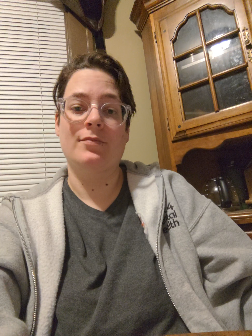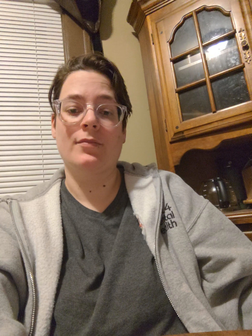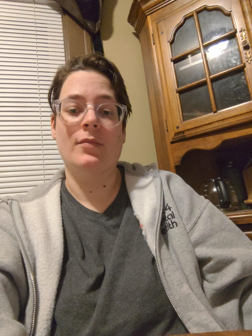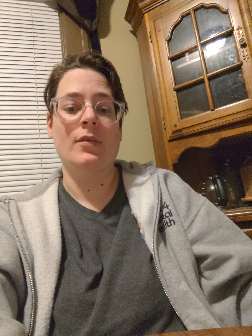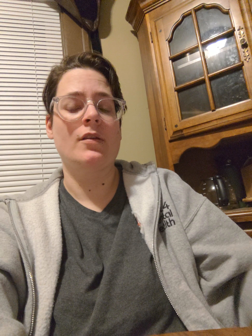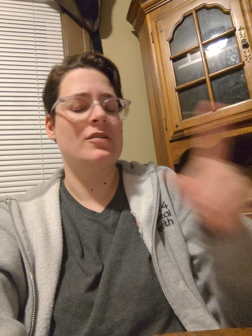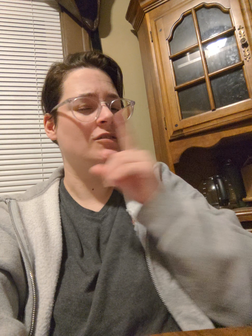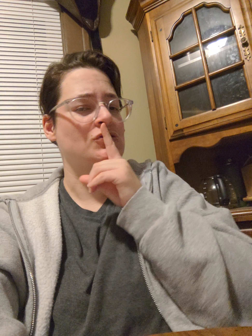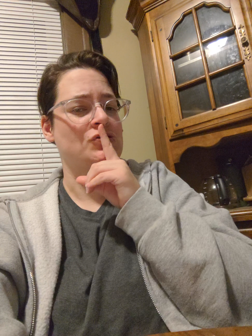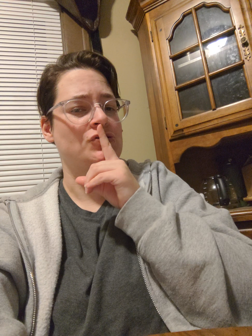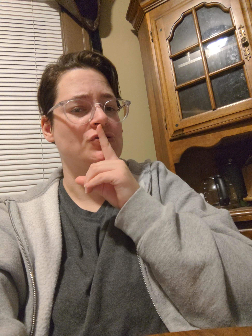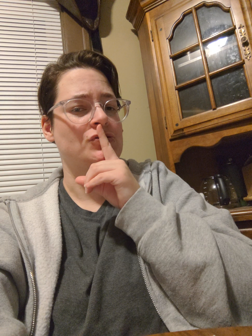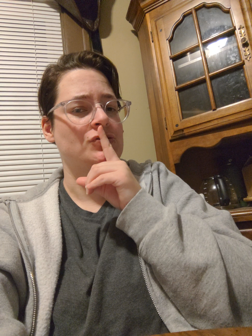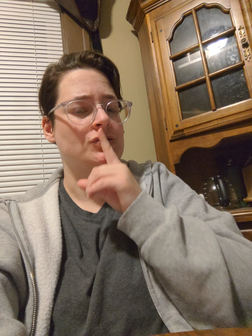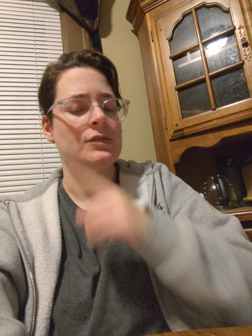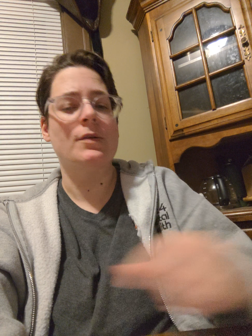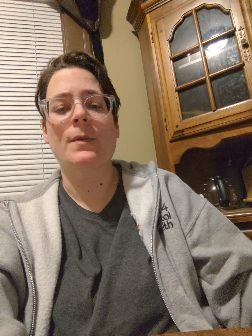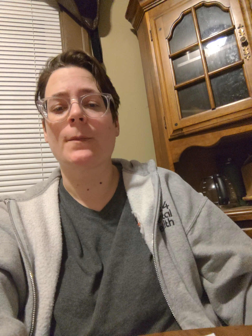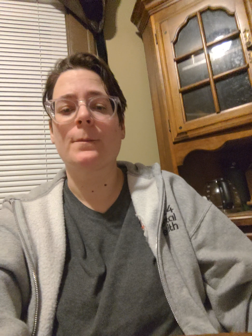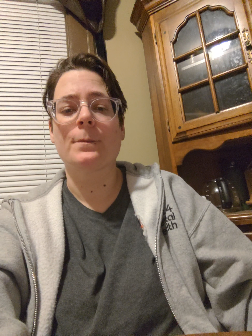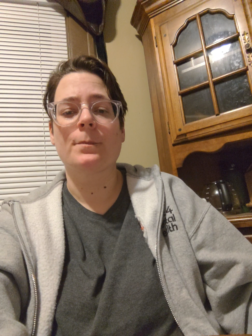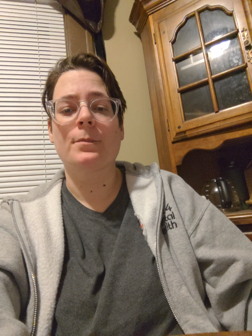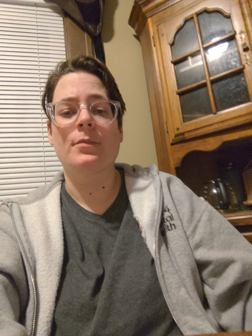shhh